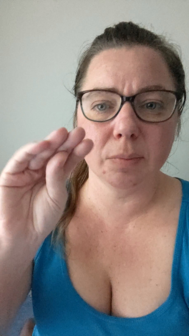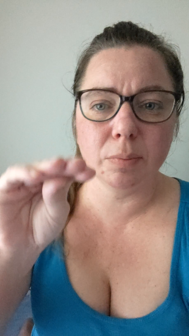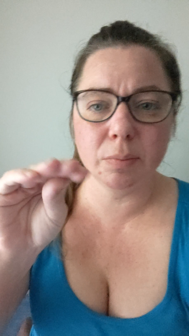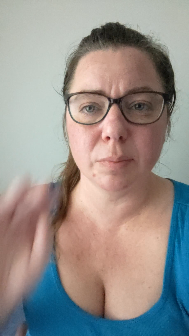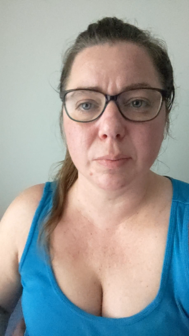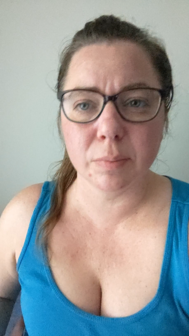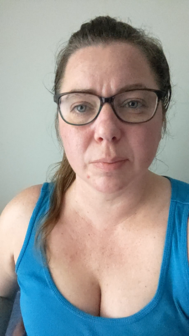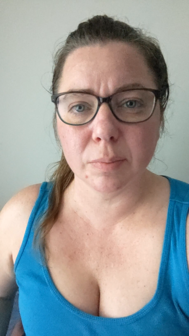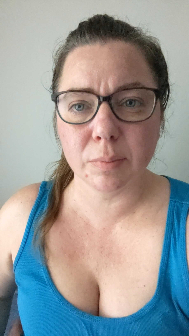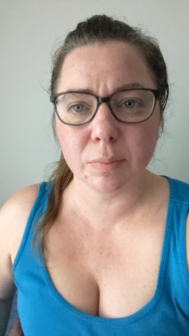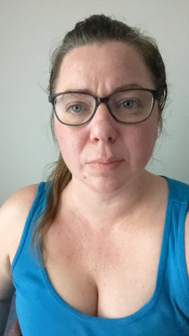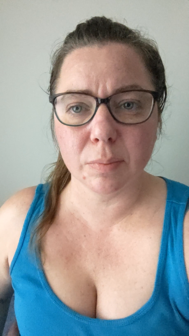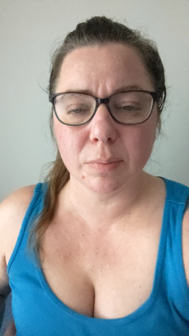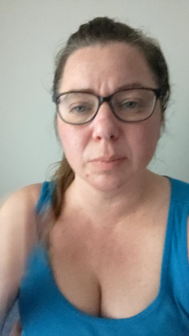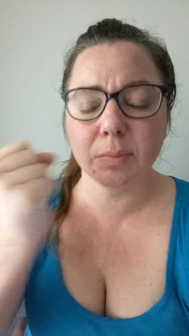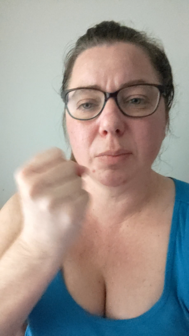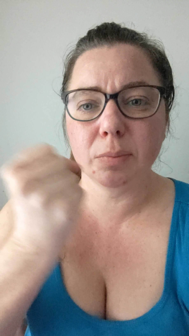cold